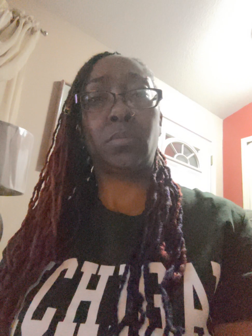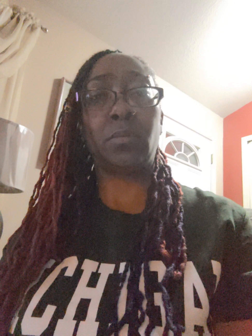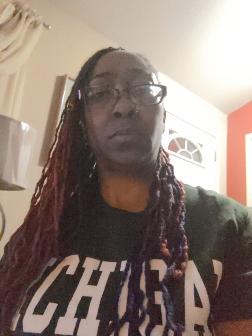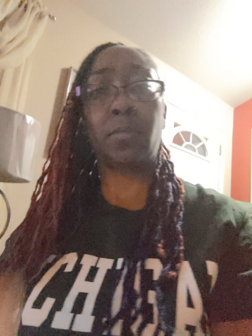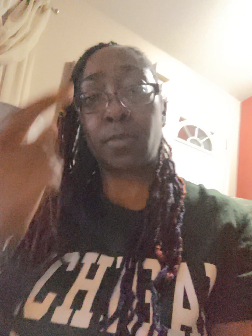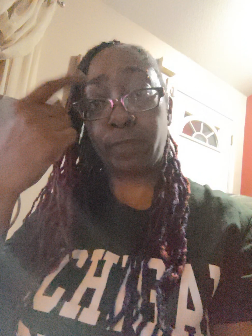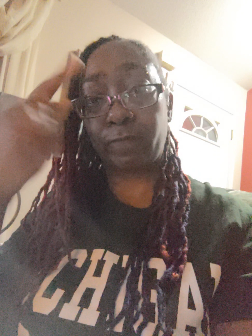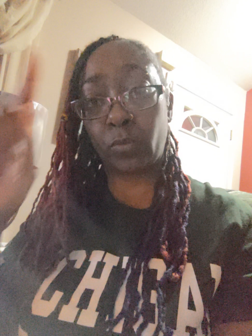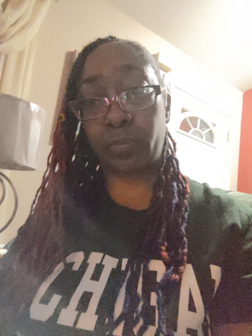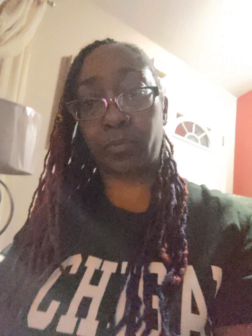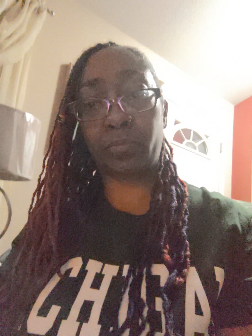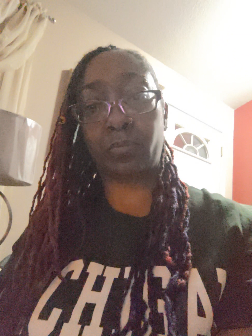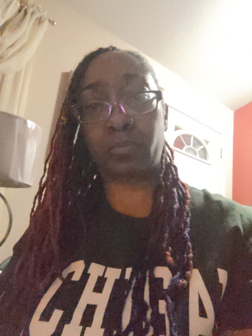for